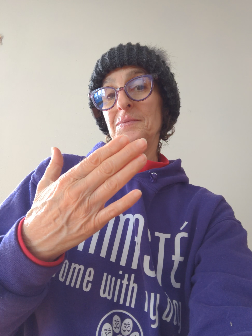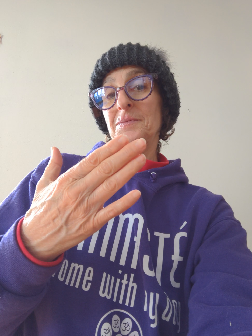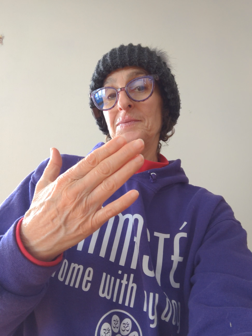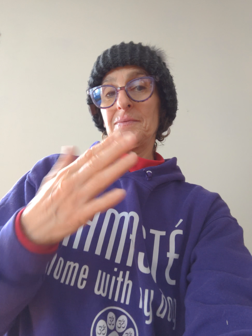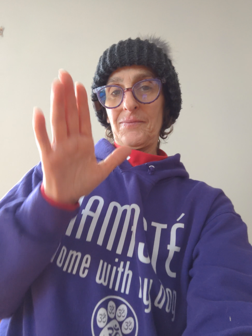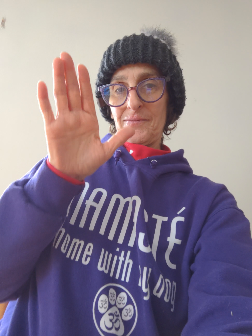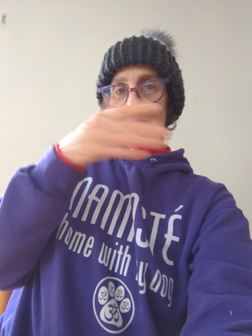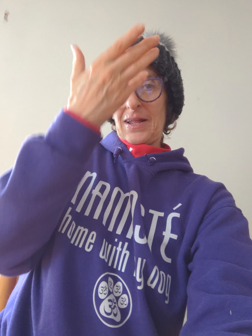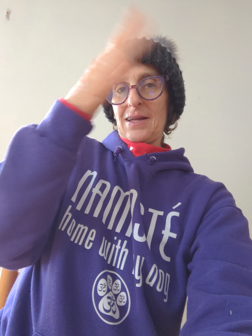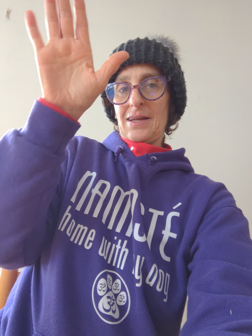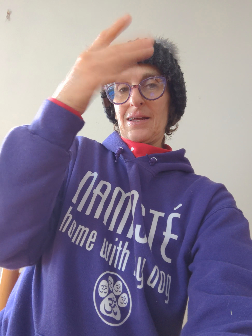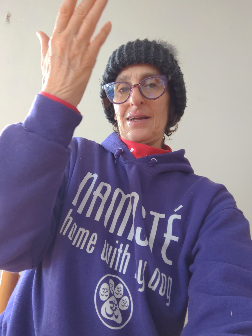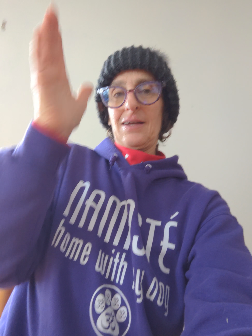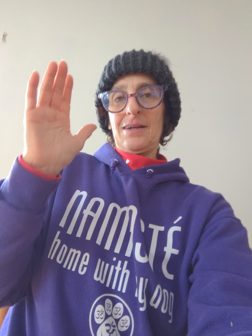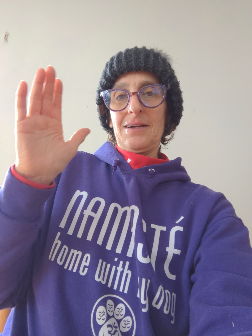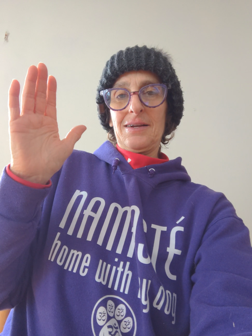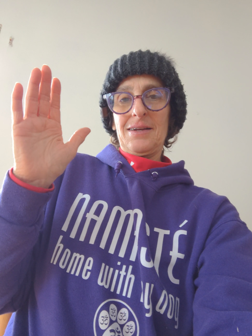flag